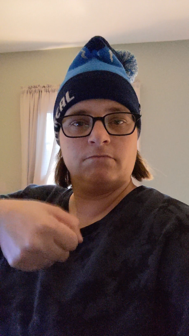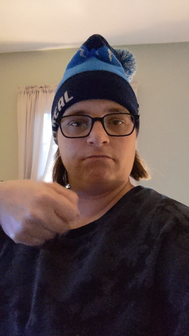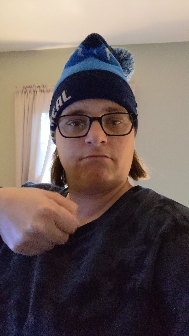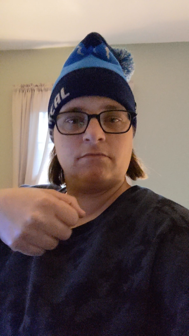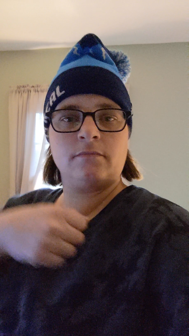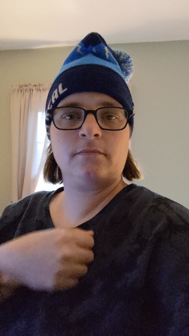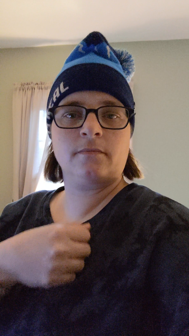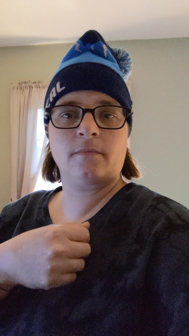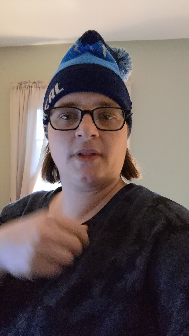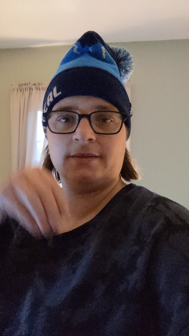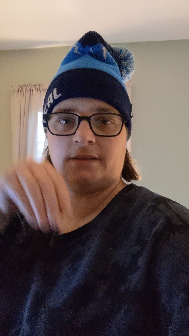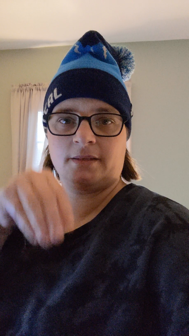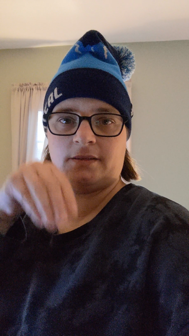inside